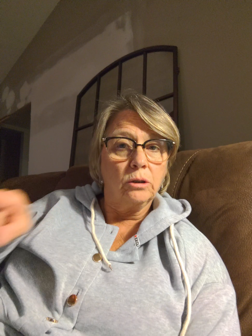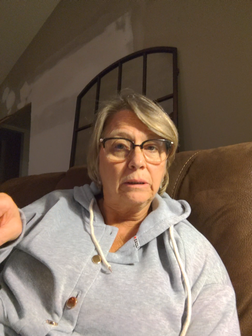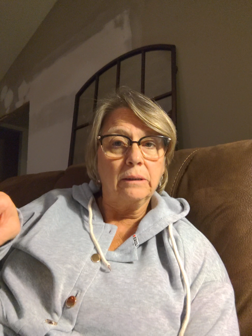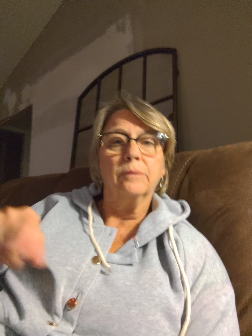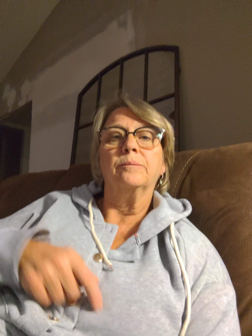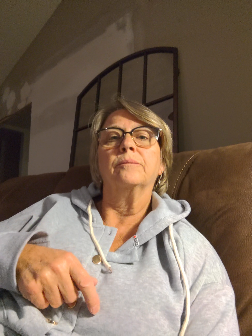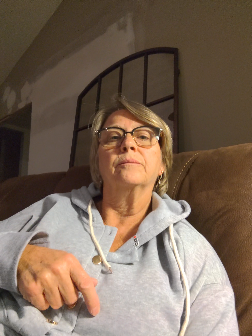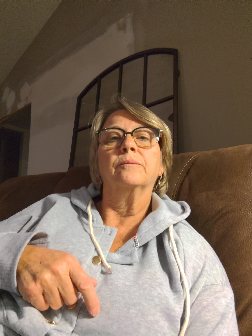he/she/it